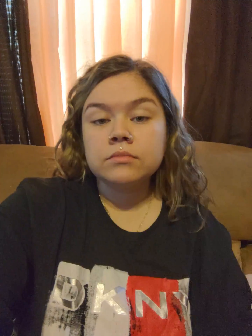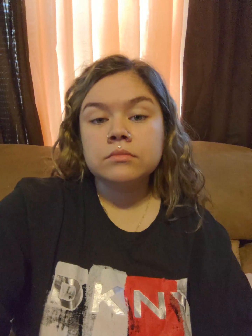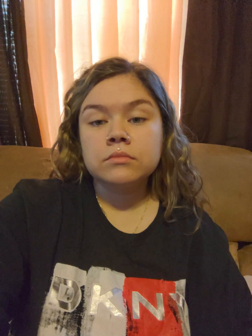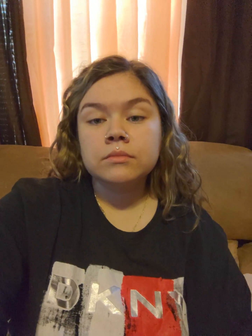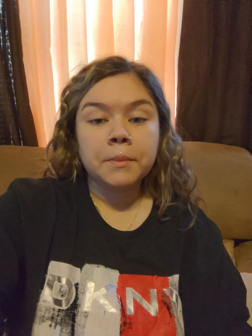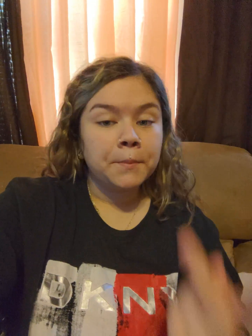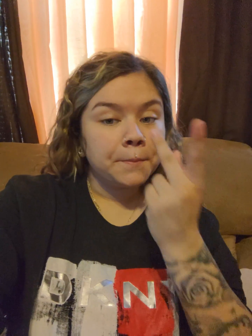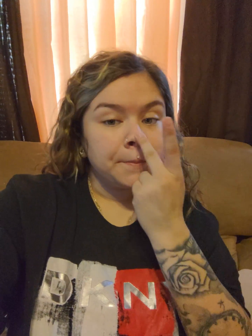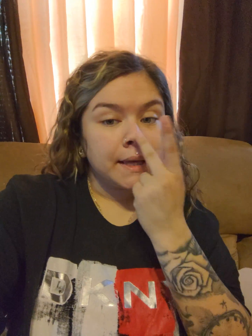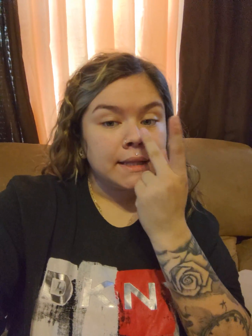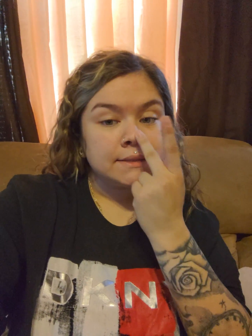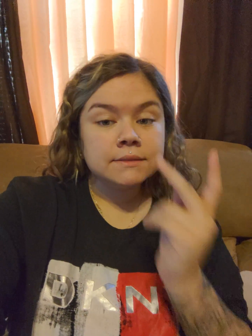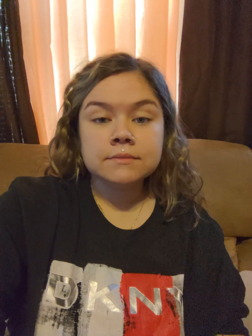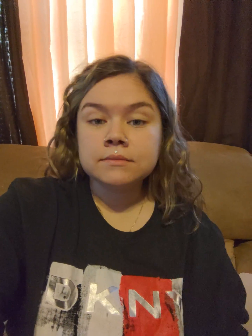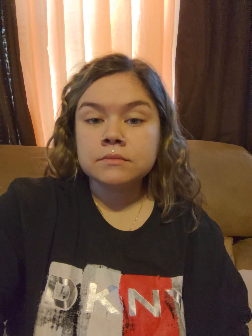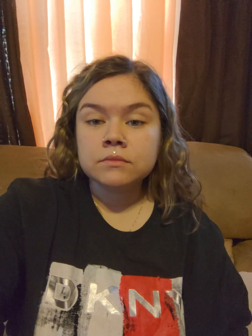penis